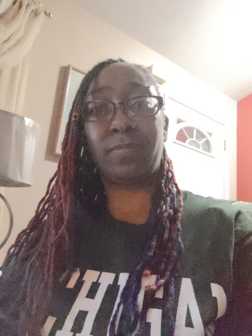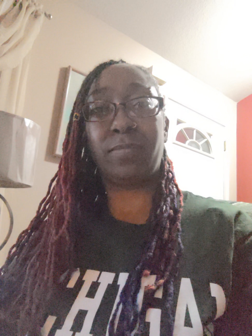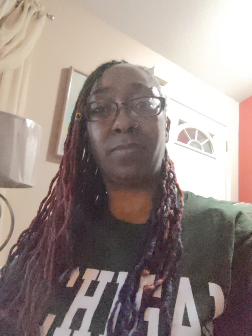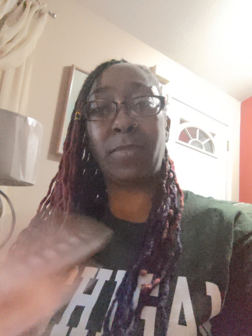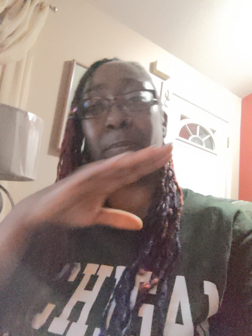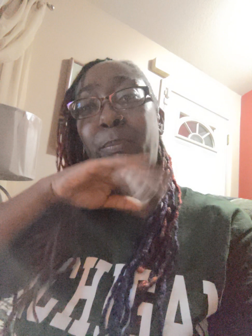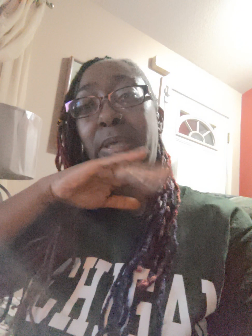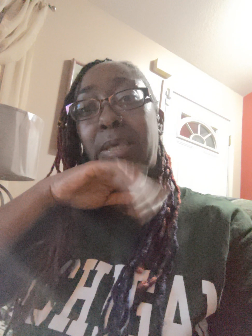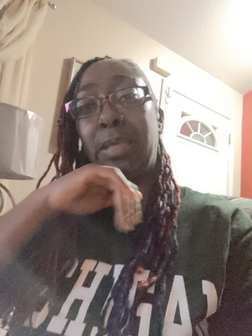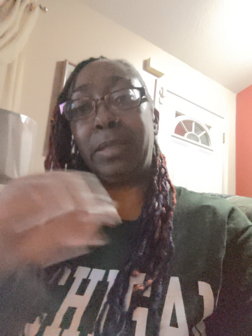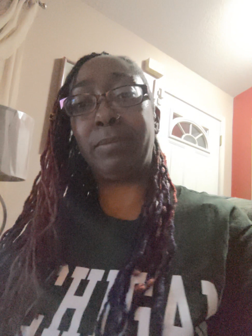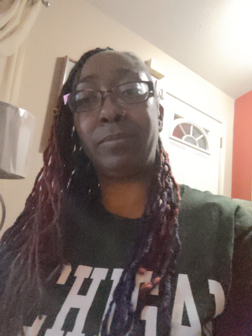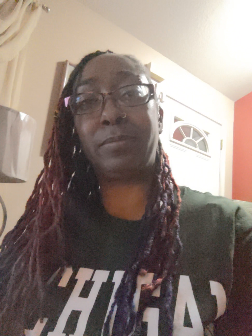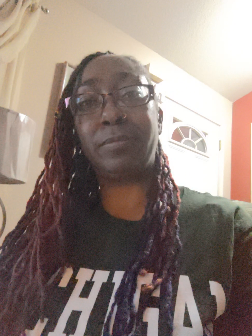pig